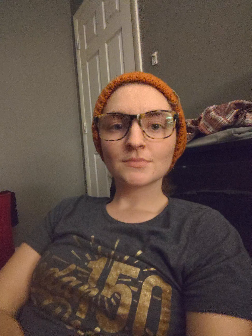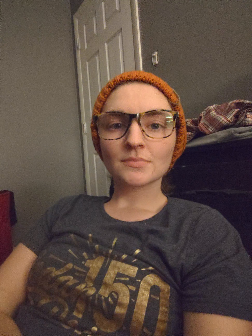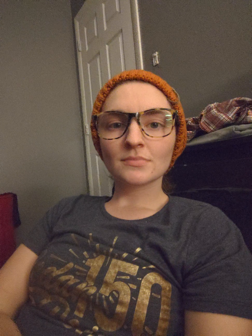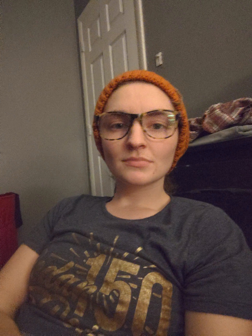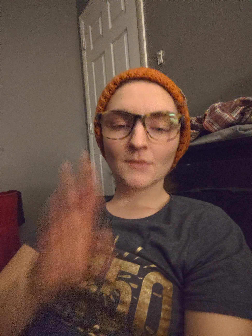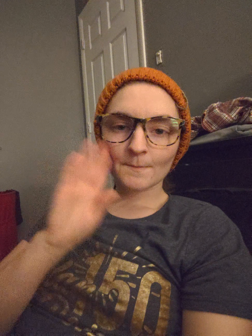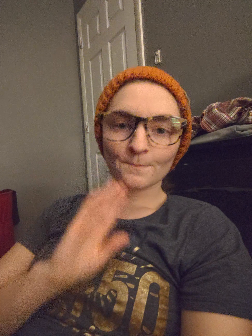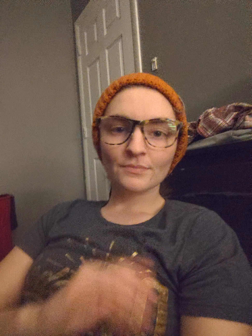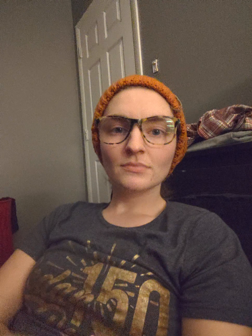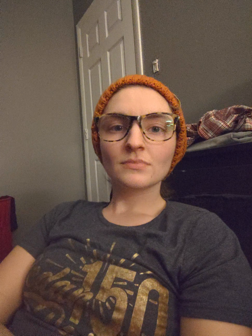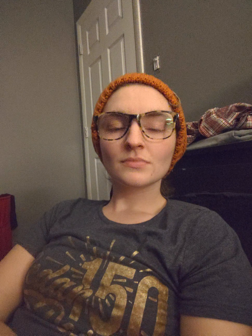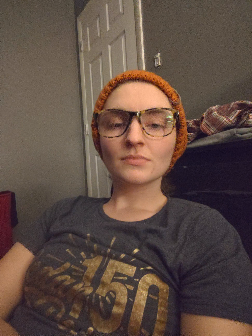brown